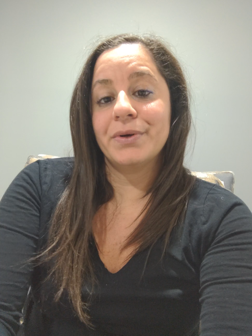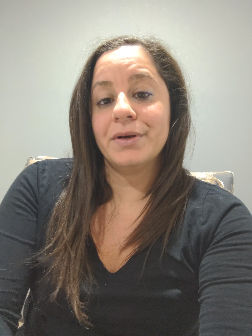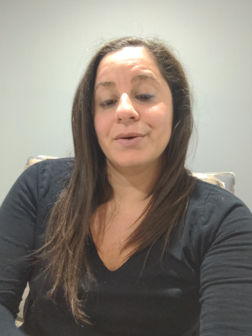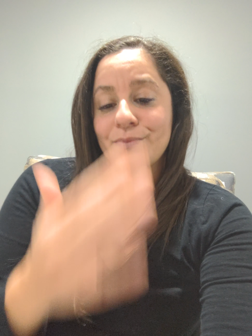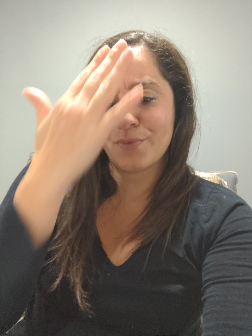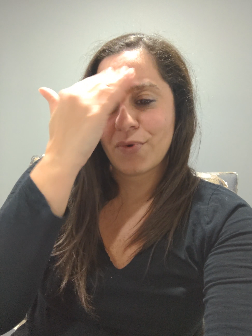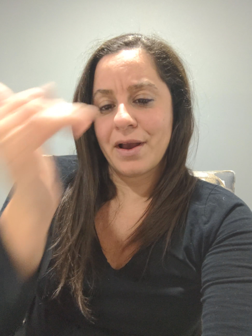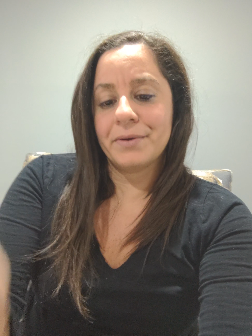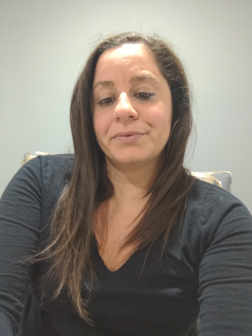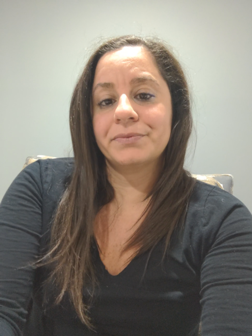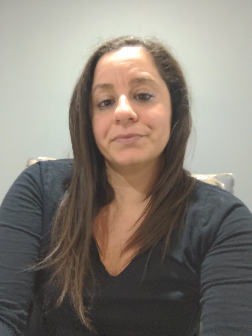why